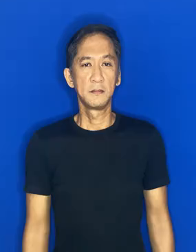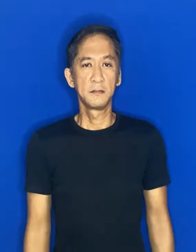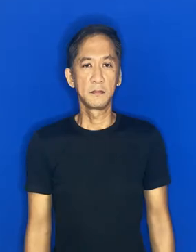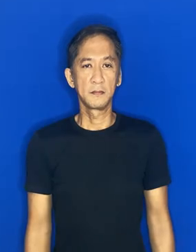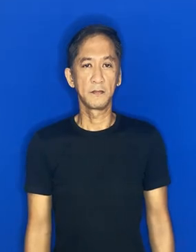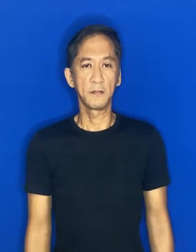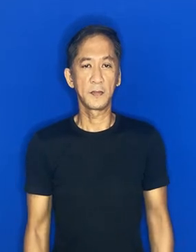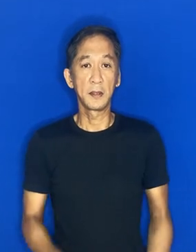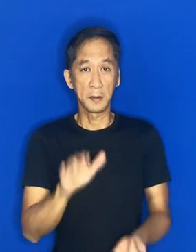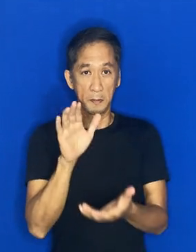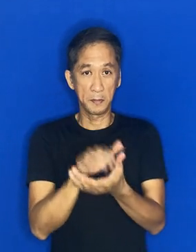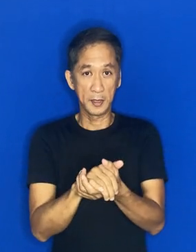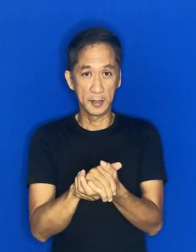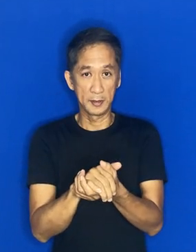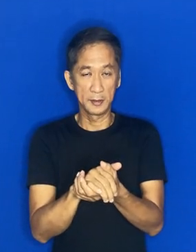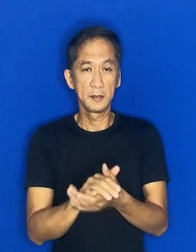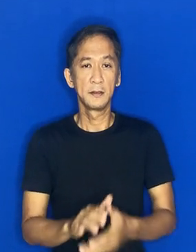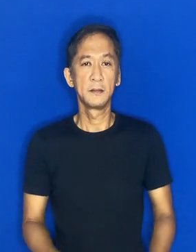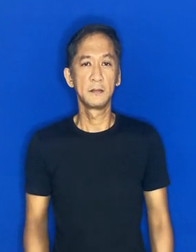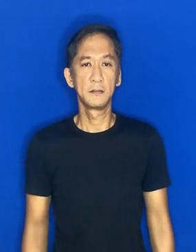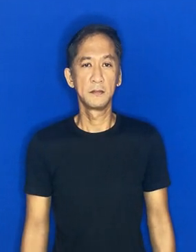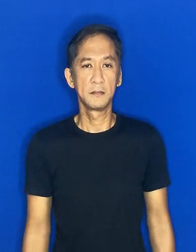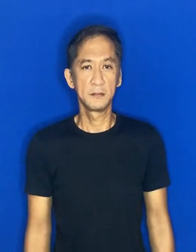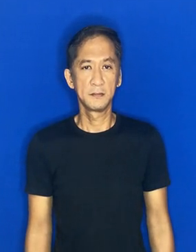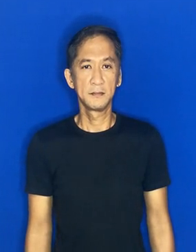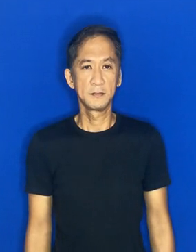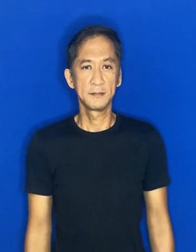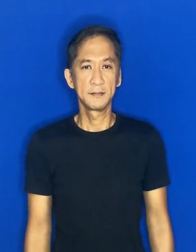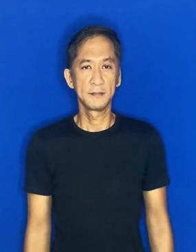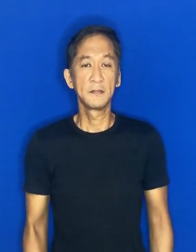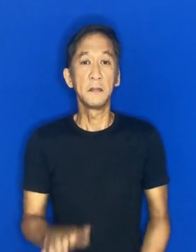married